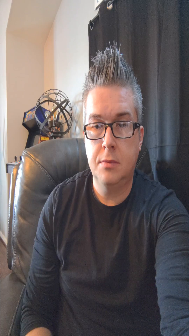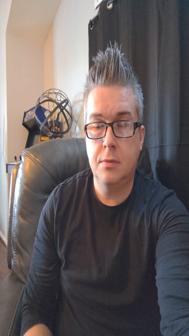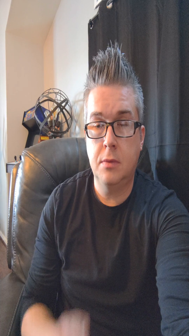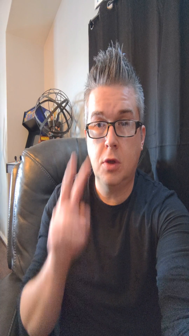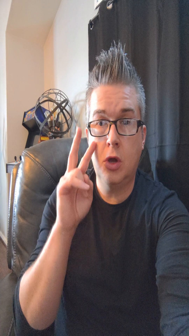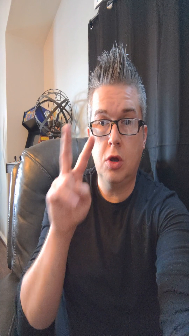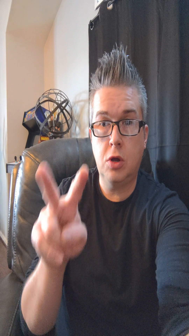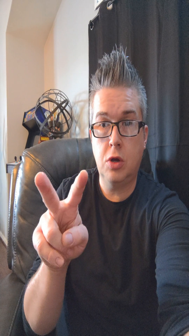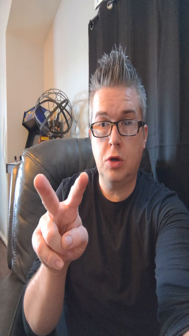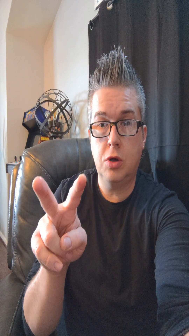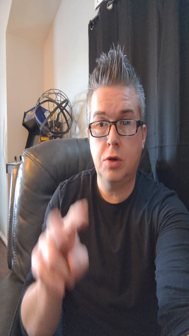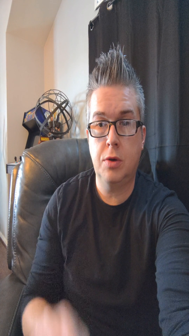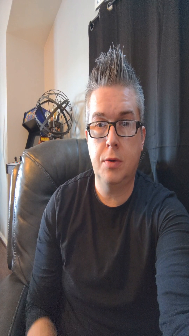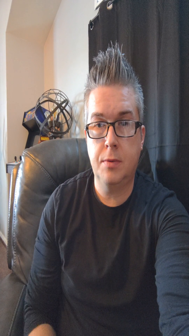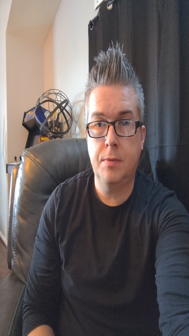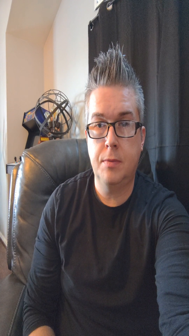look